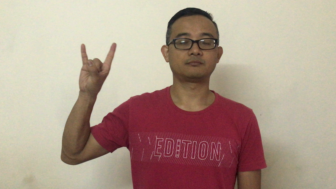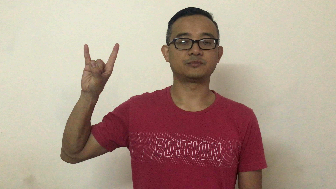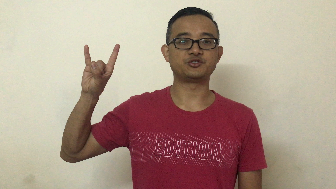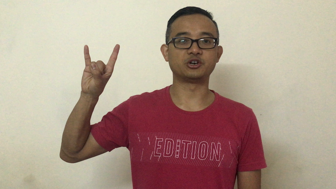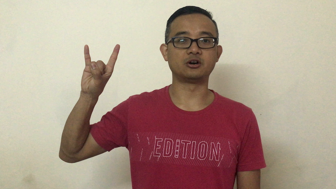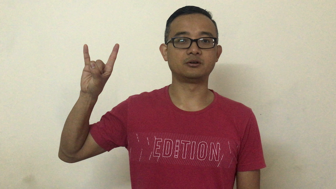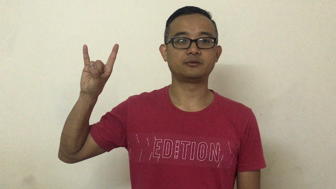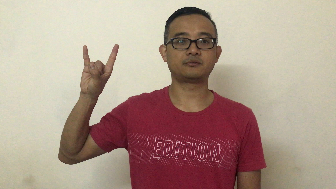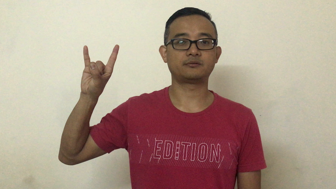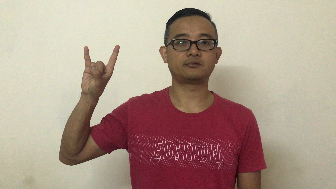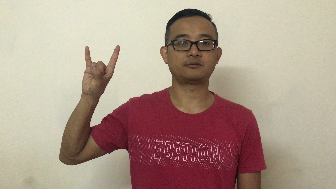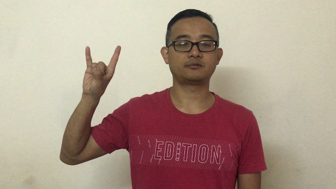झ